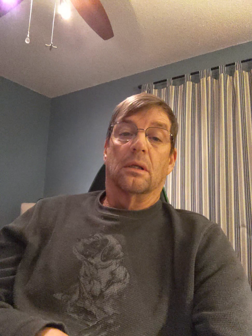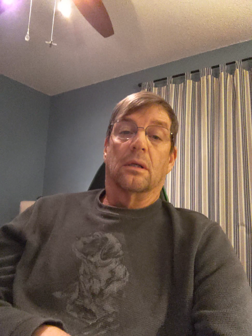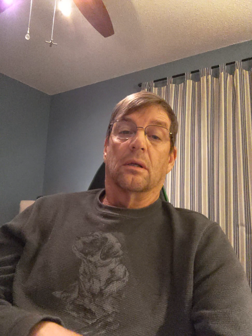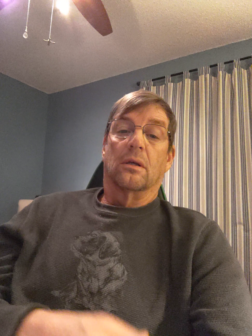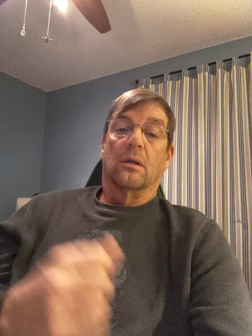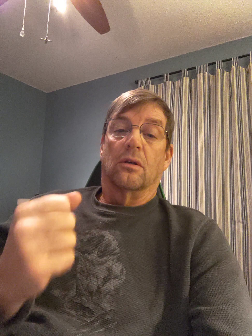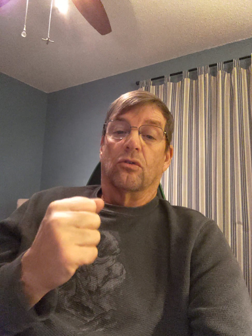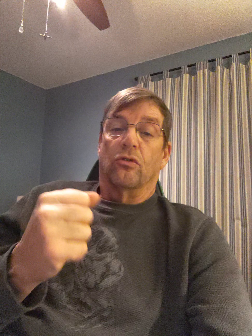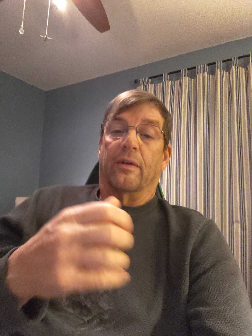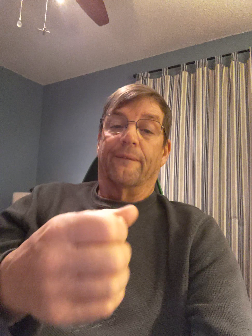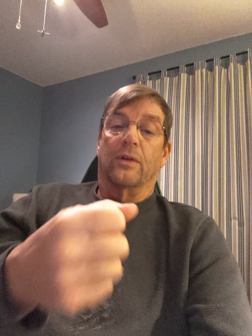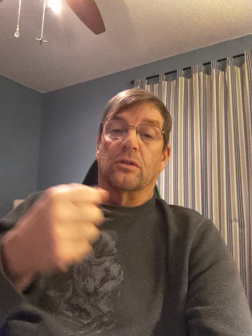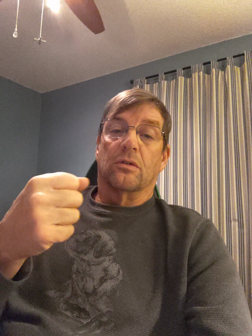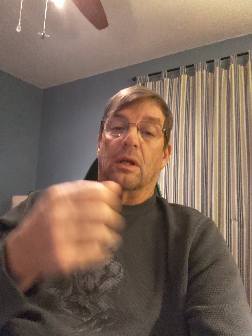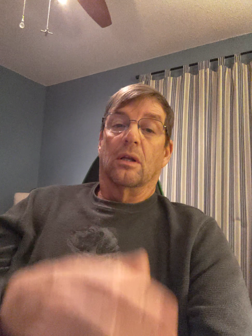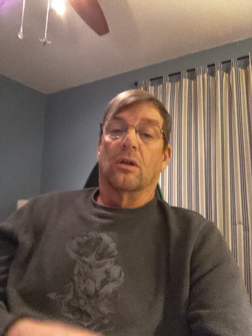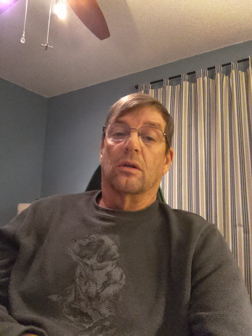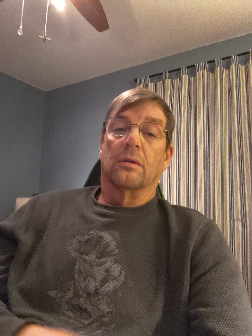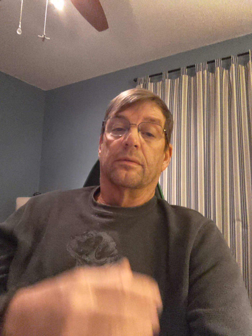refrigerator